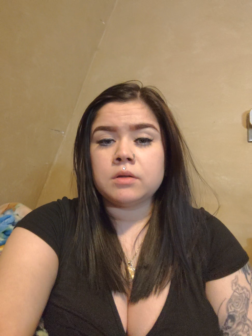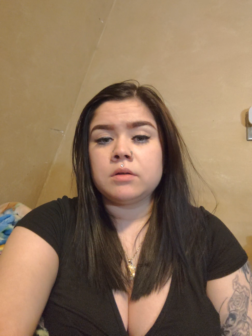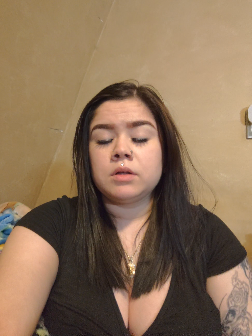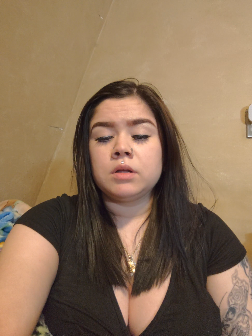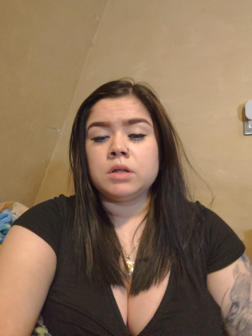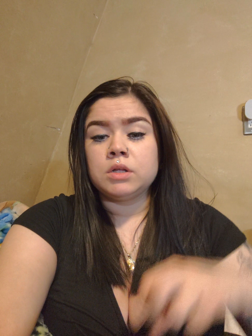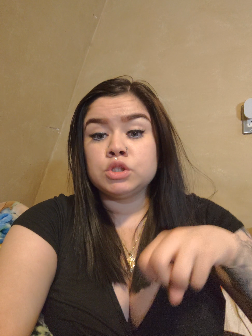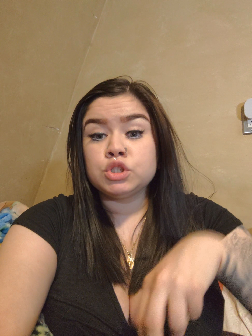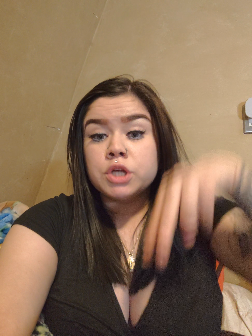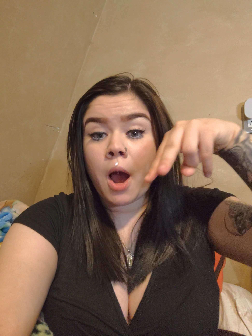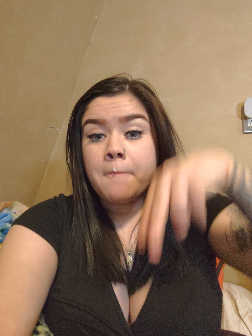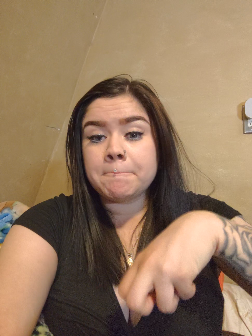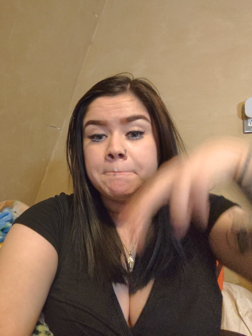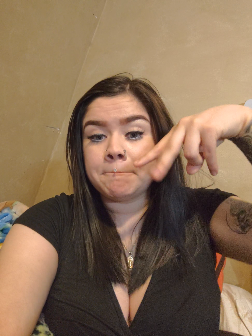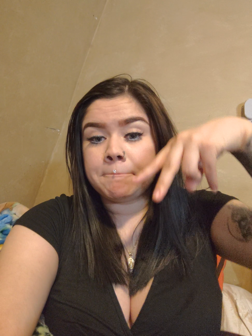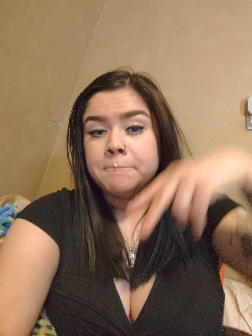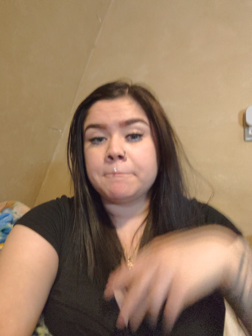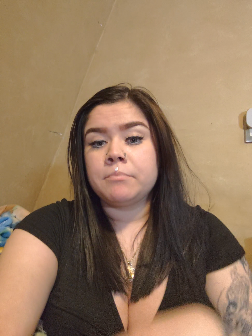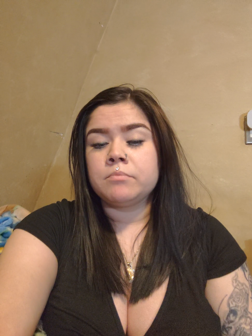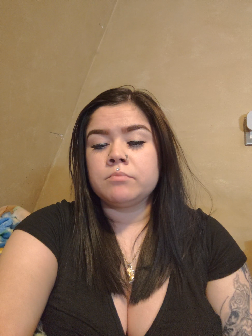jump